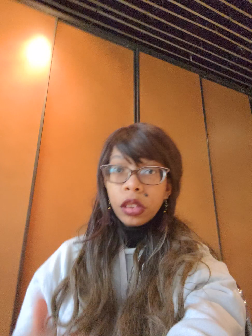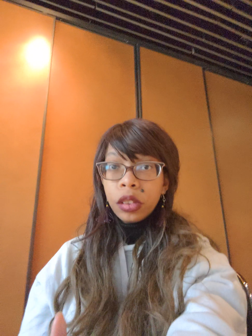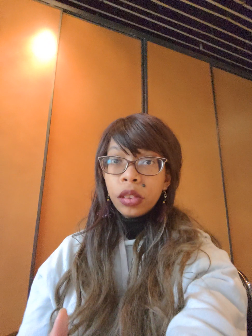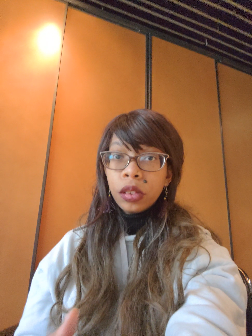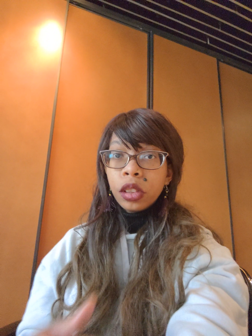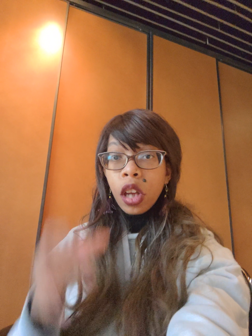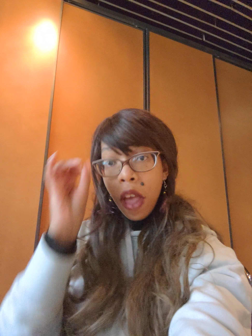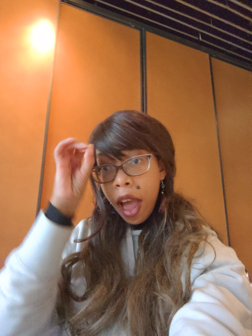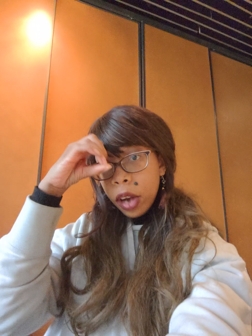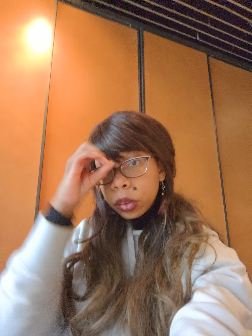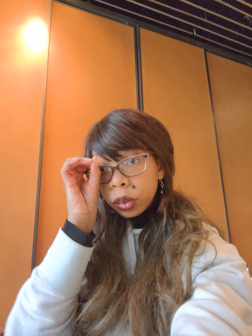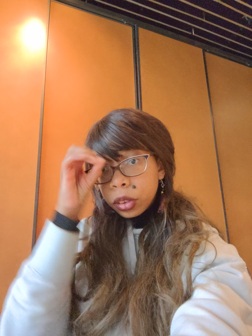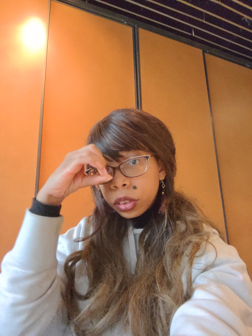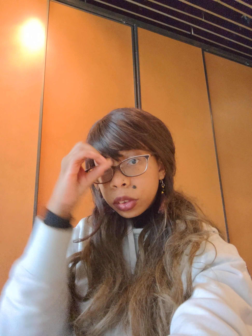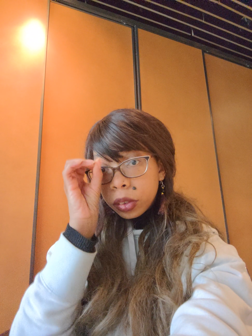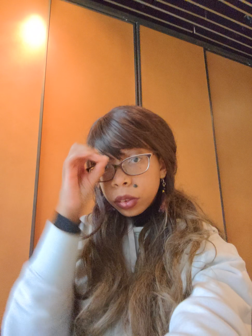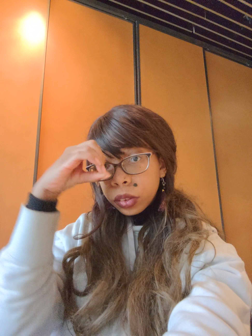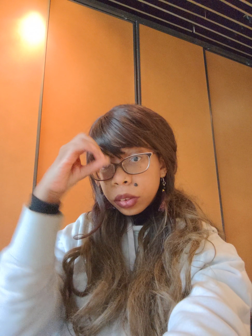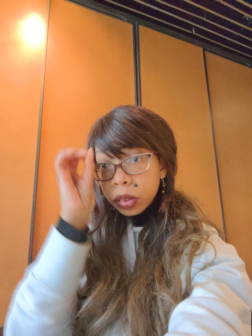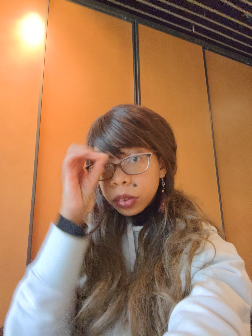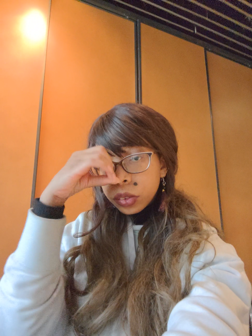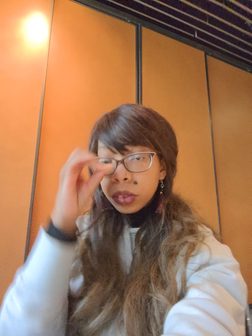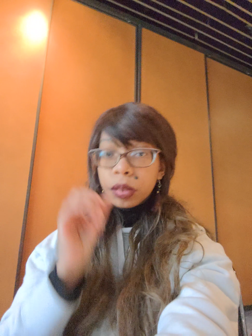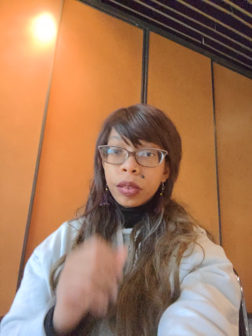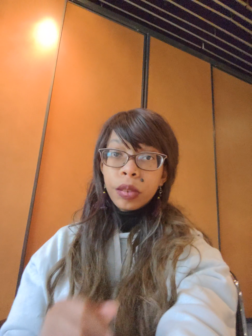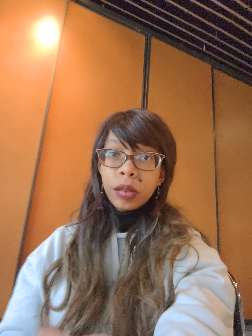owl